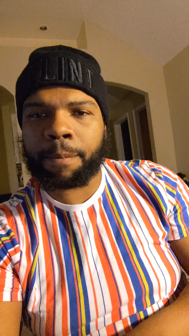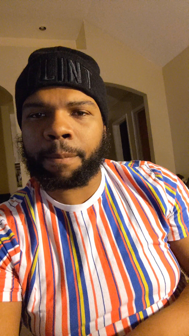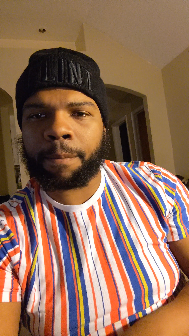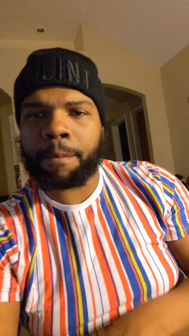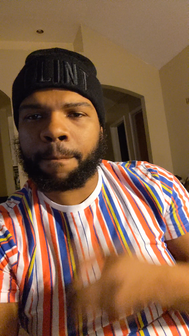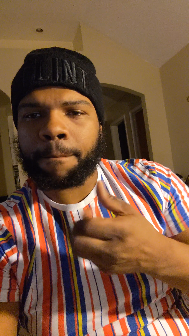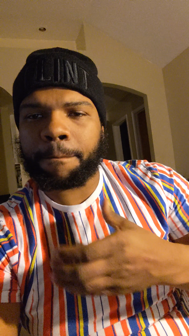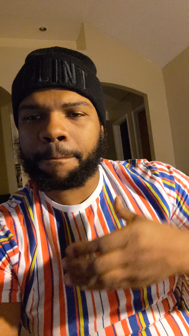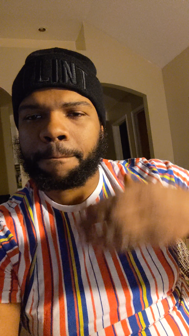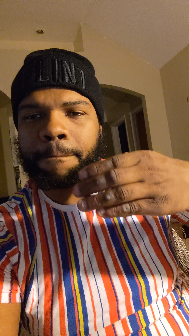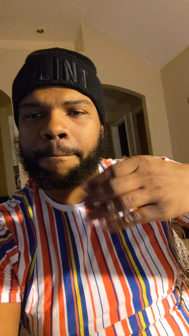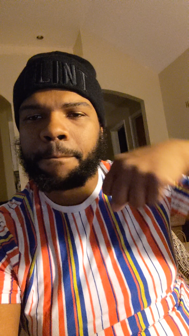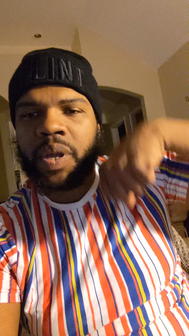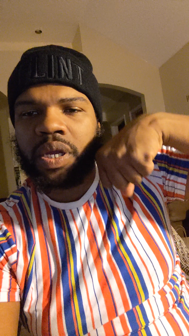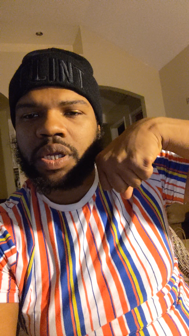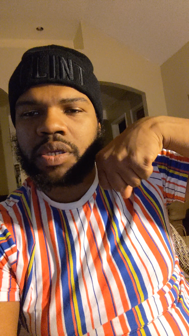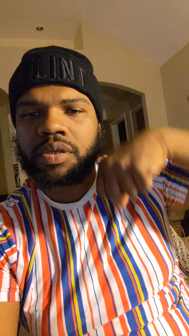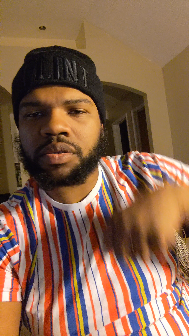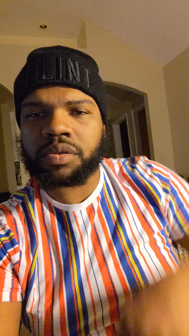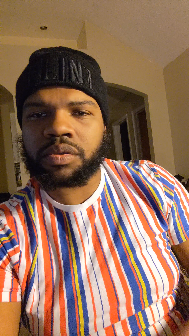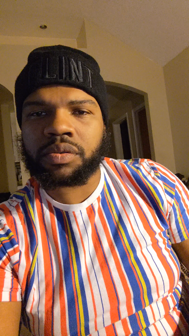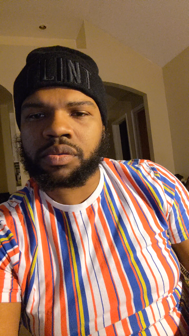bucket